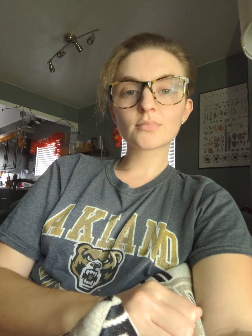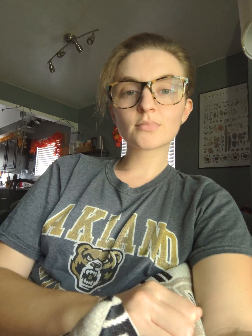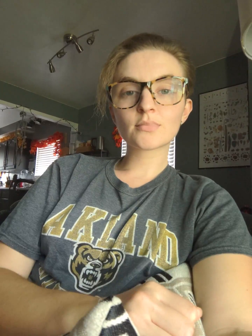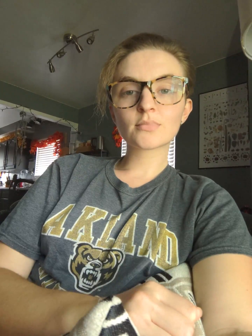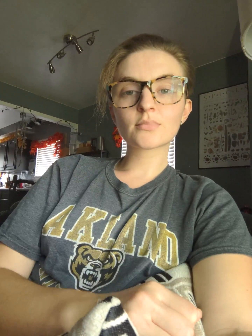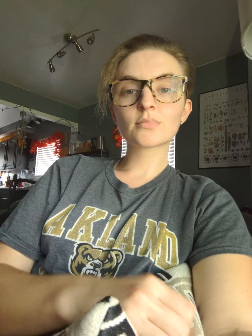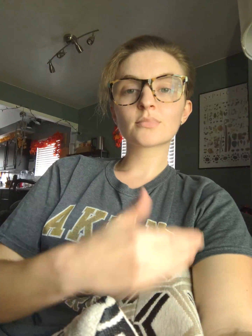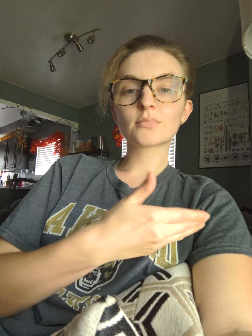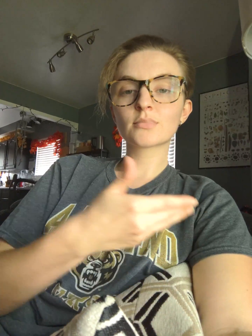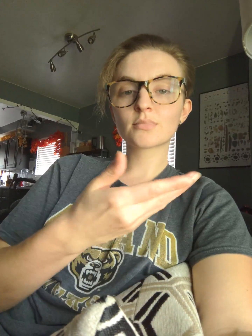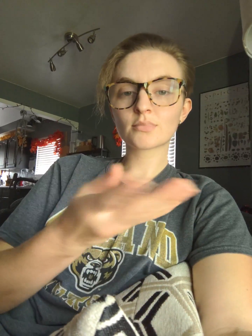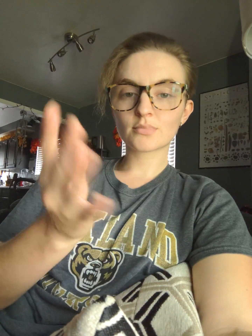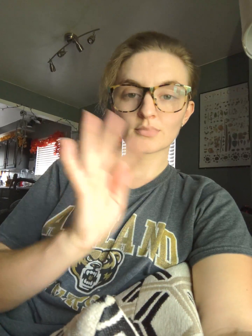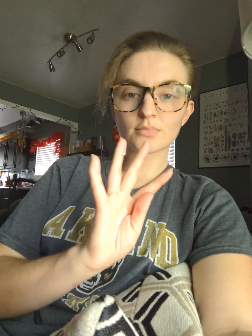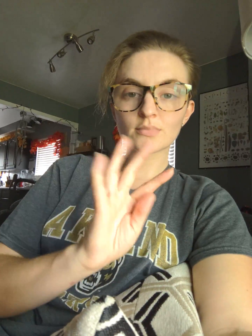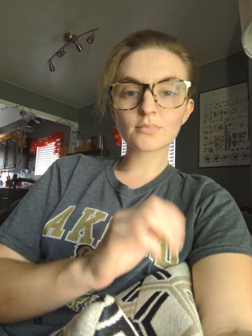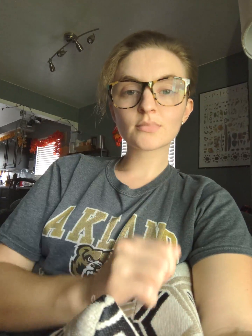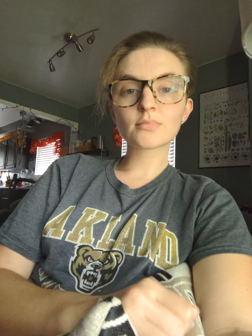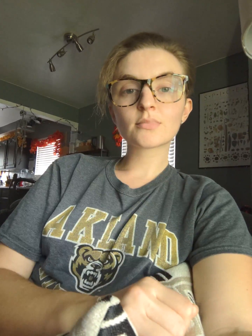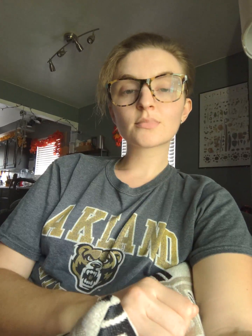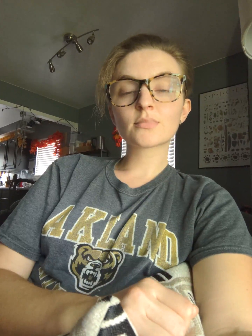crib